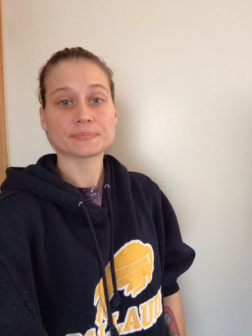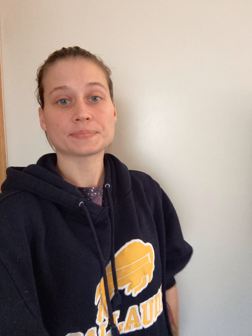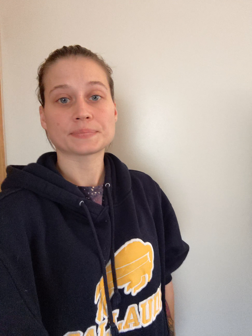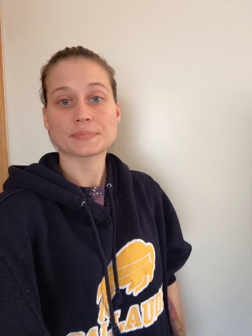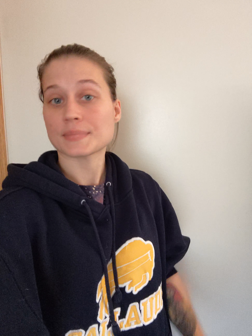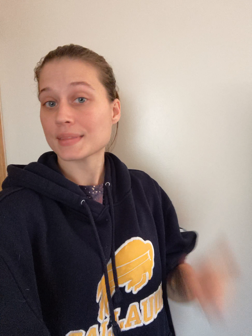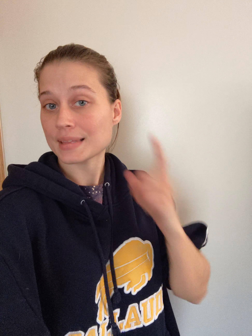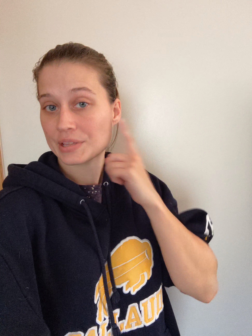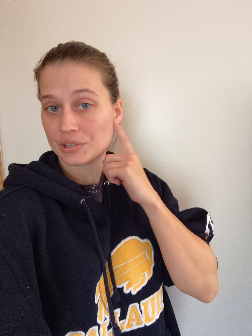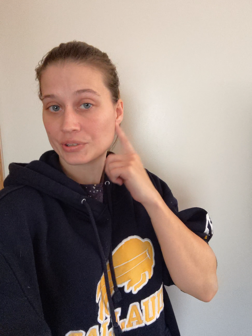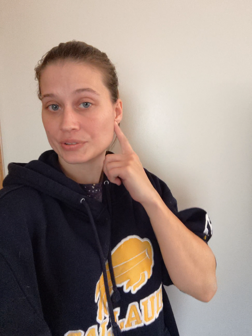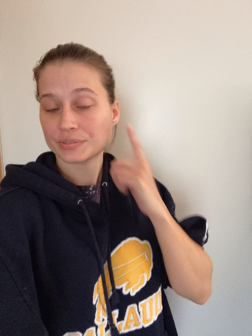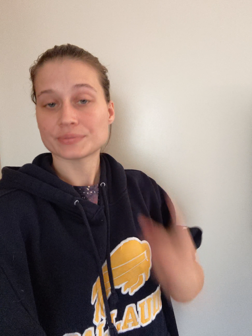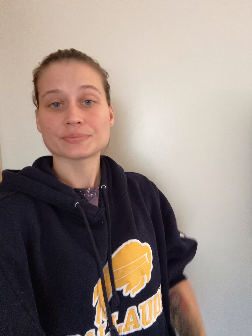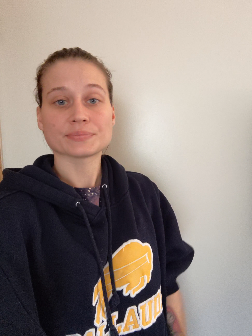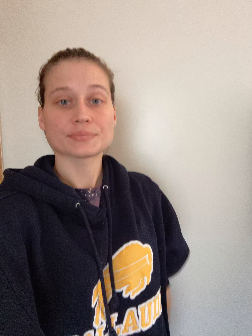ear